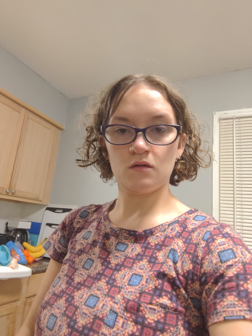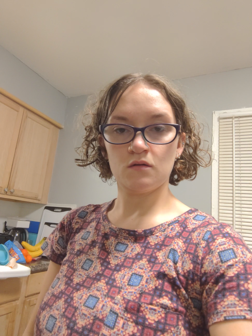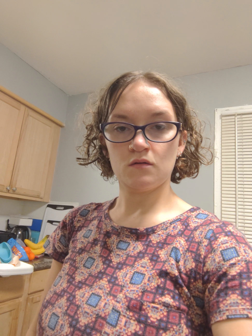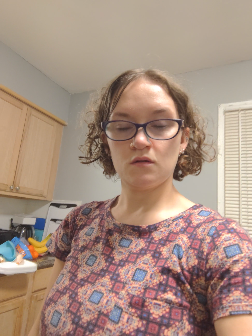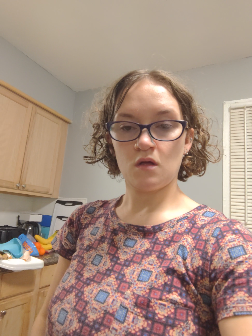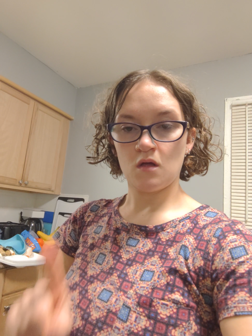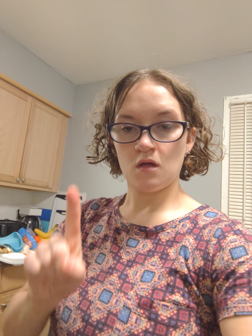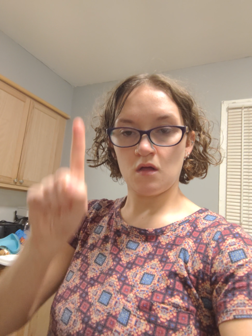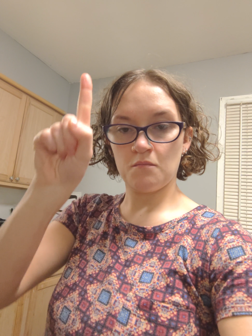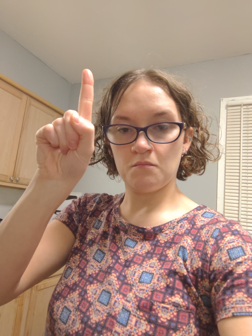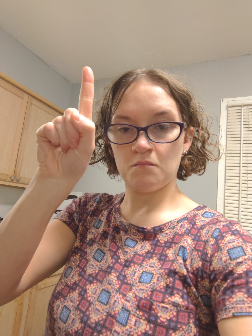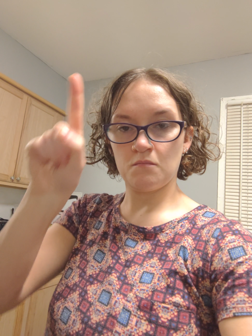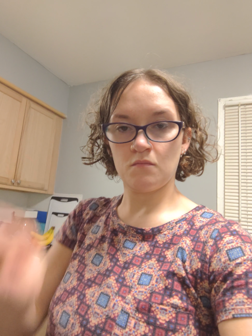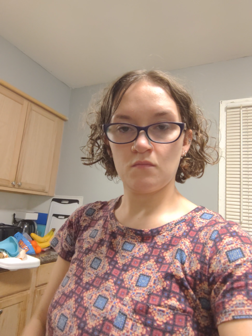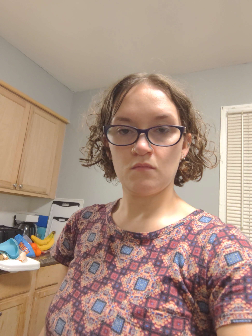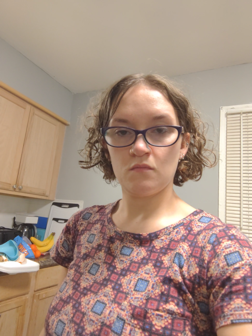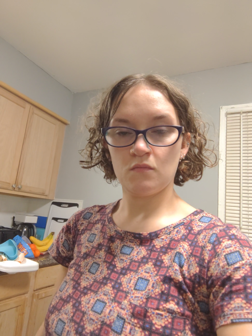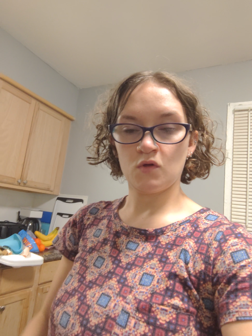up